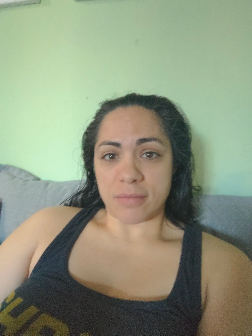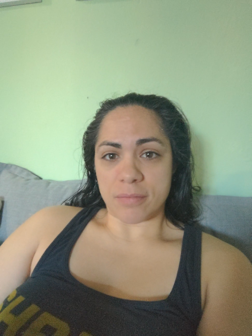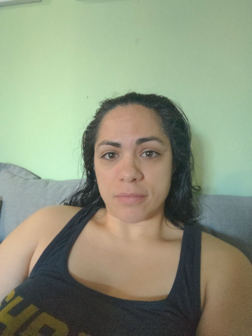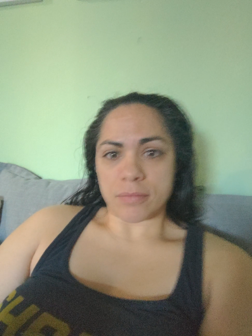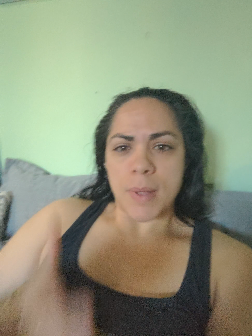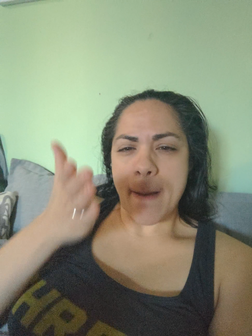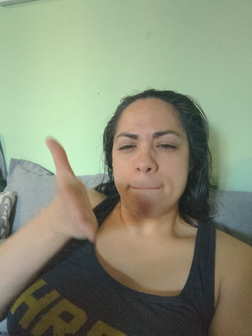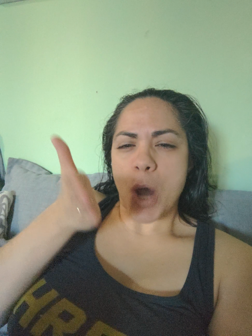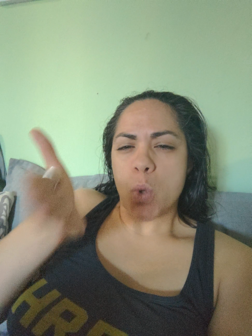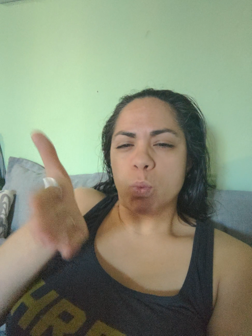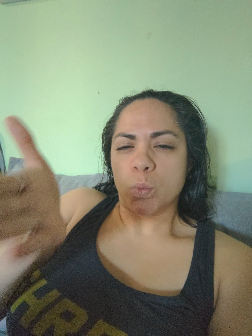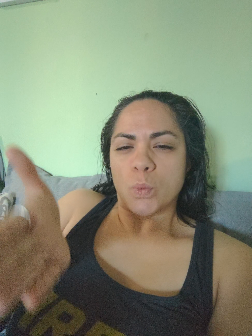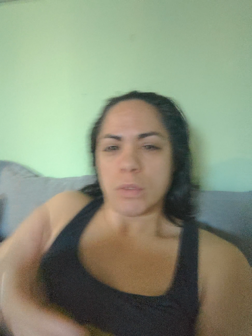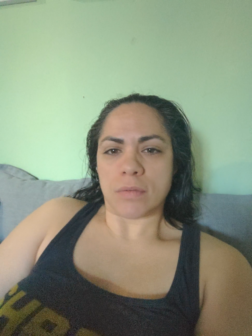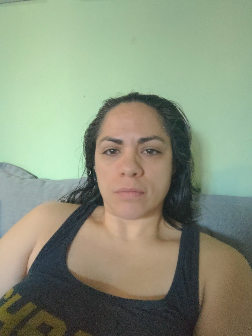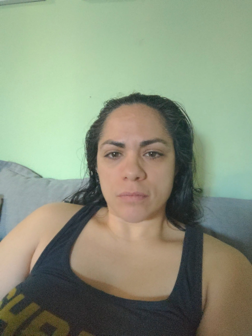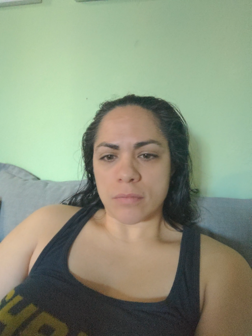boat